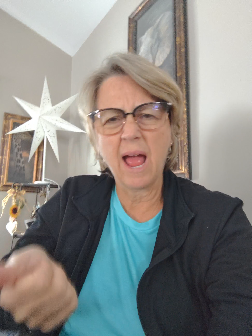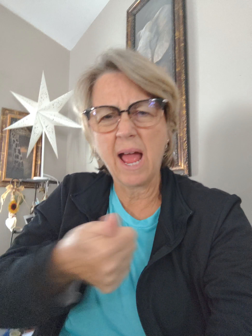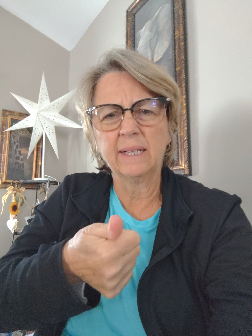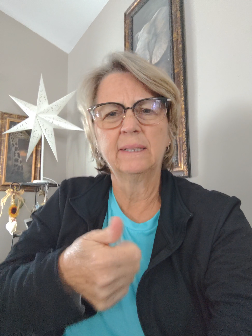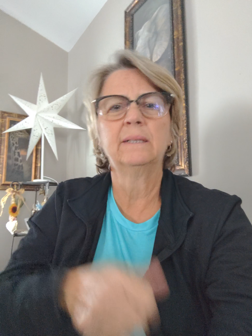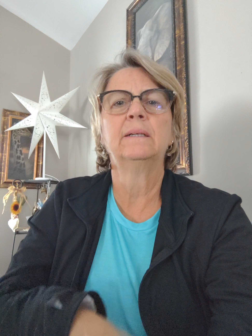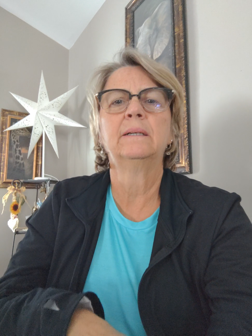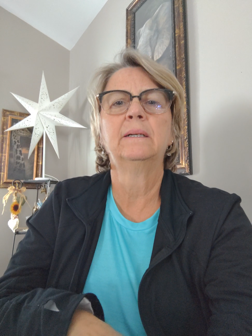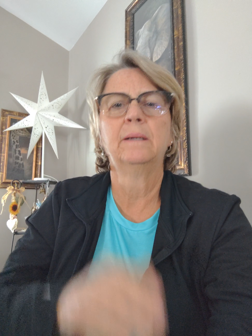hide